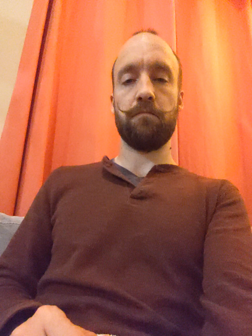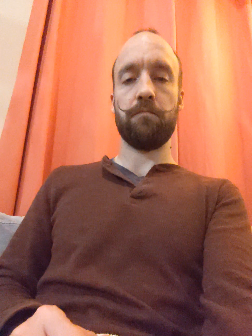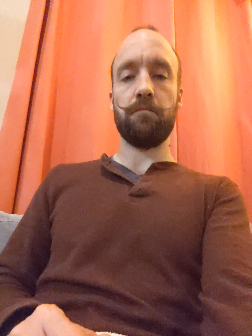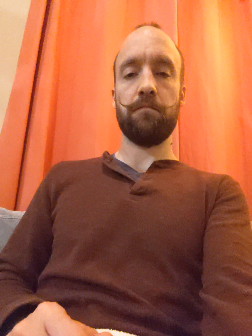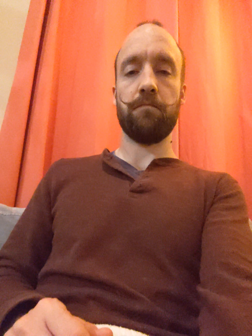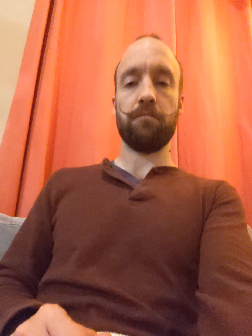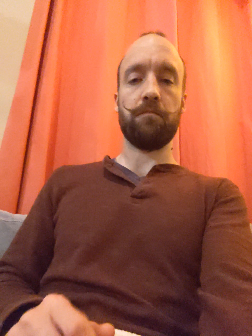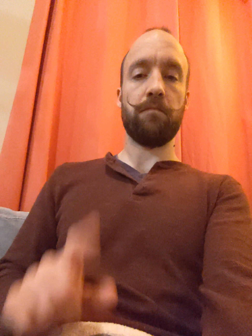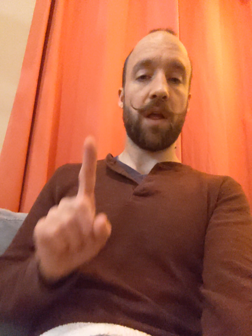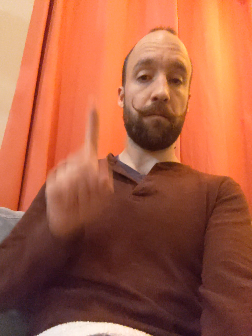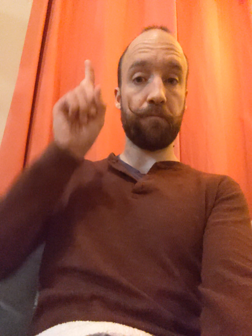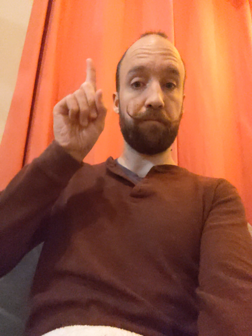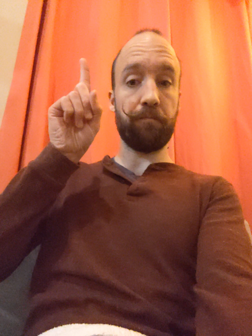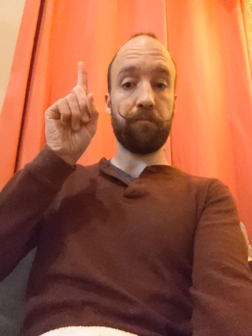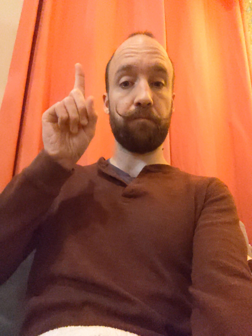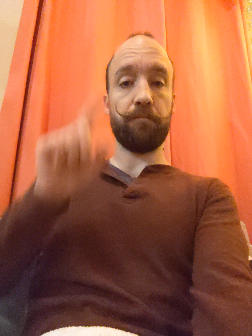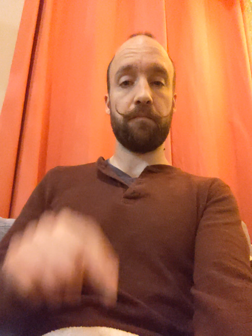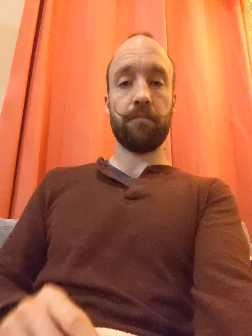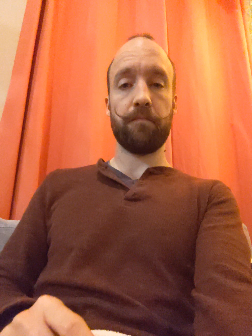up